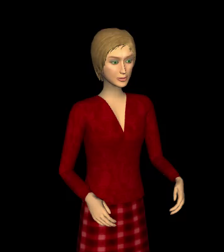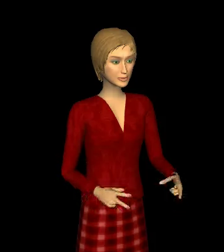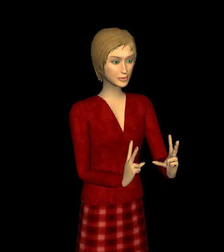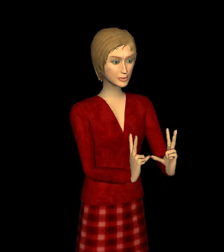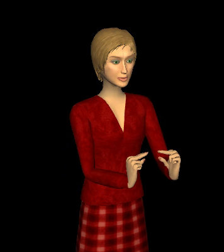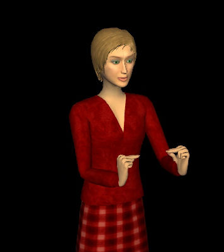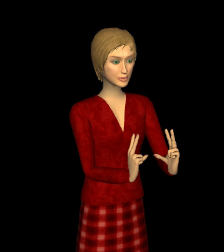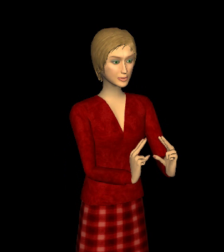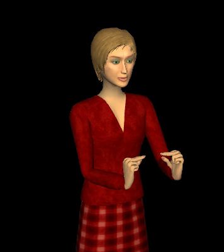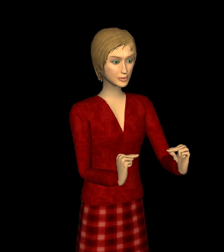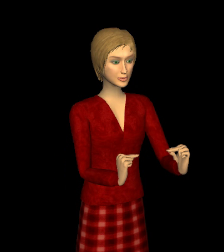يصف